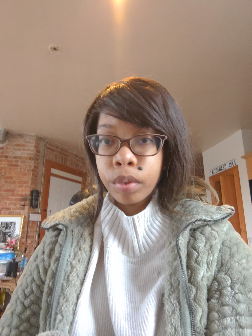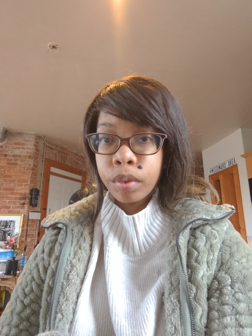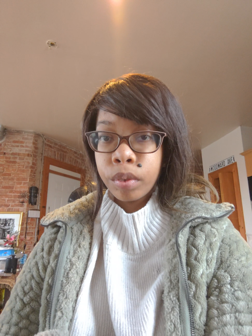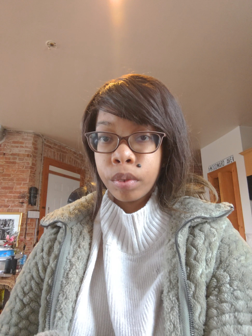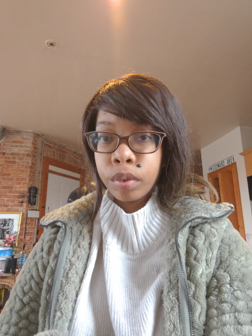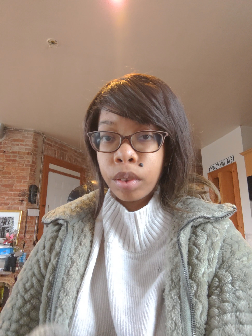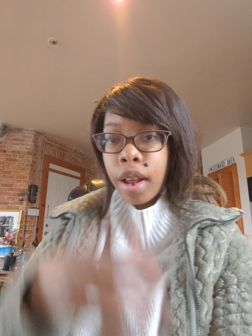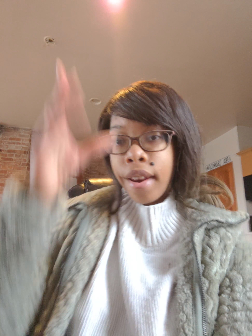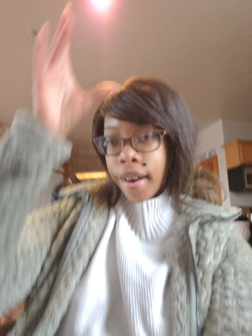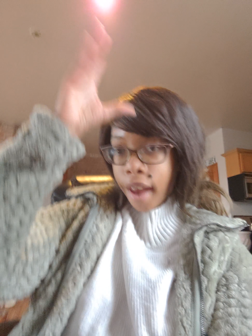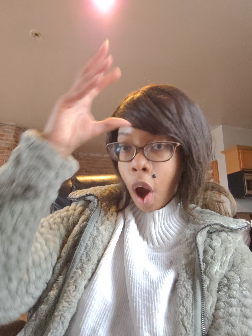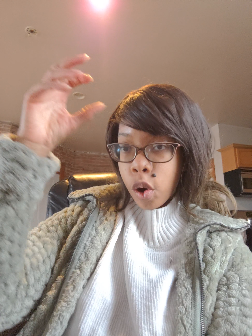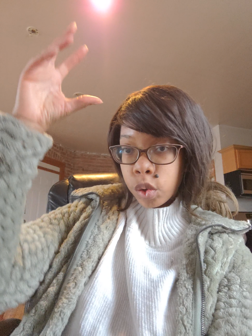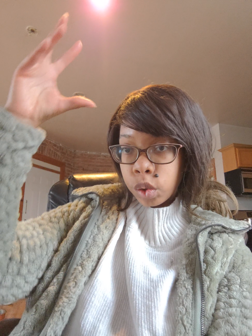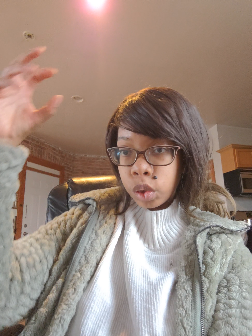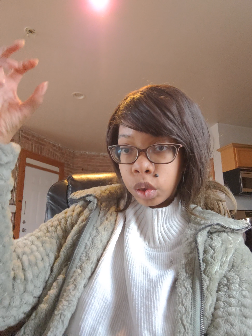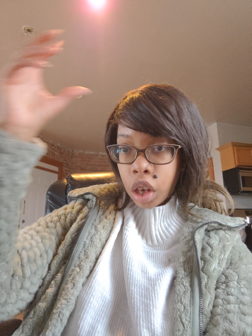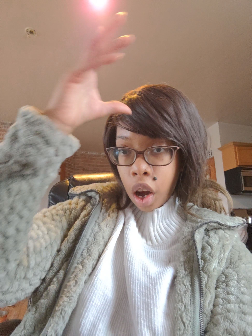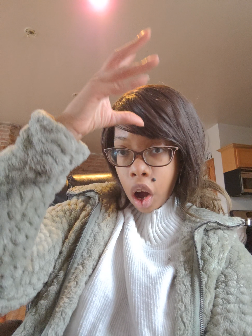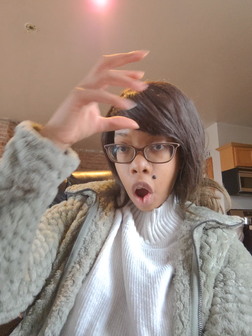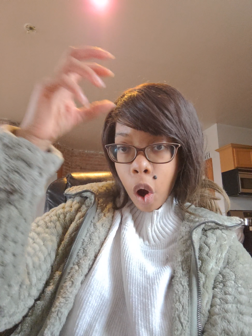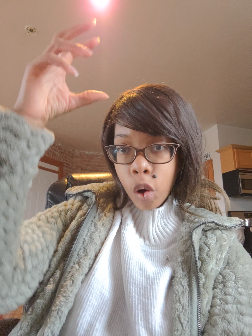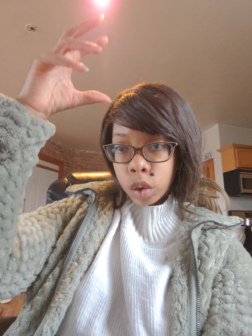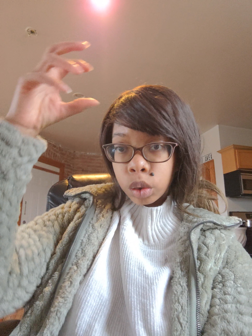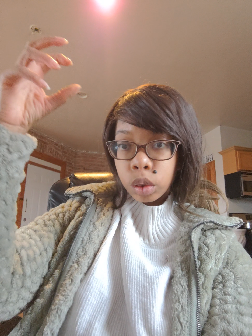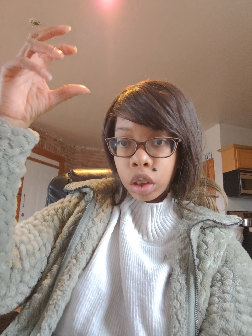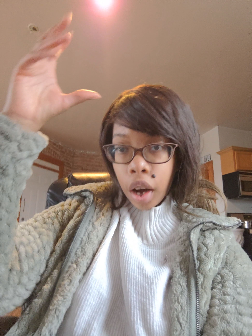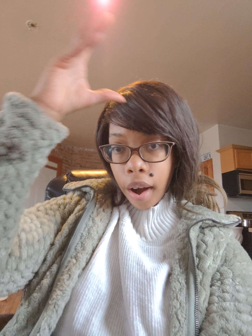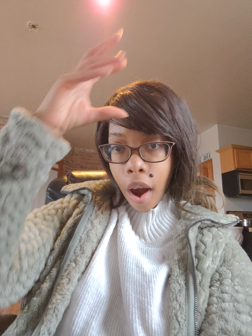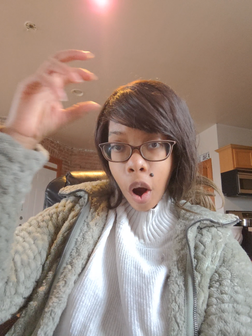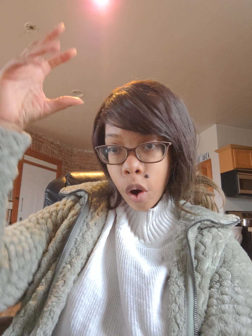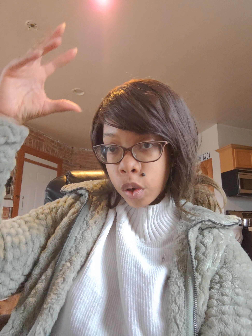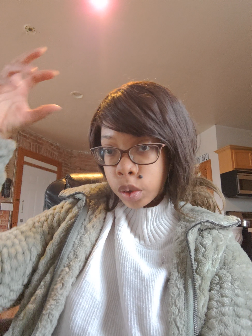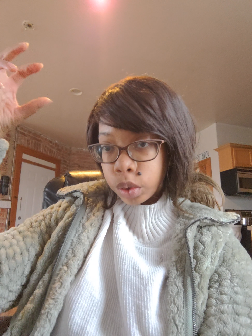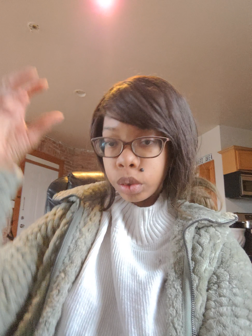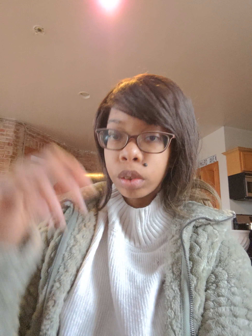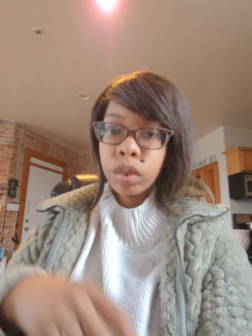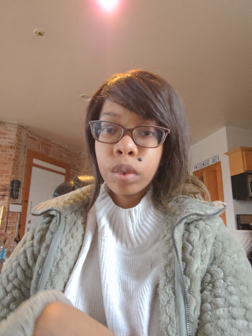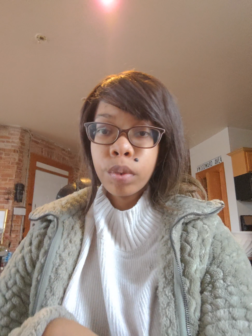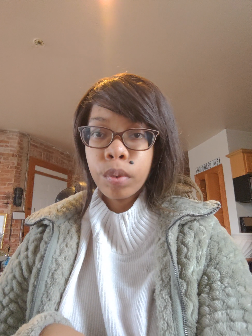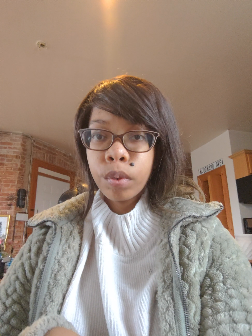cloud